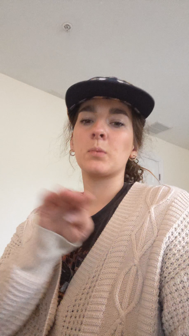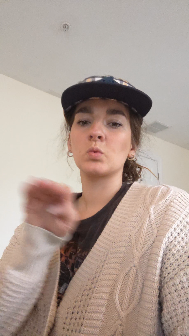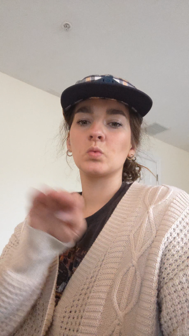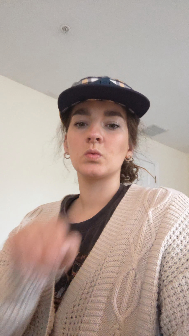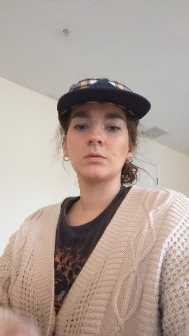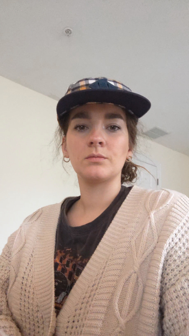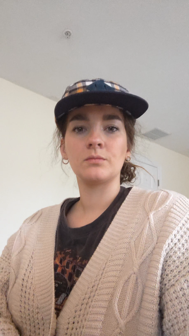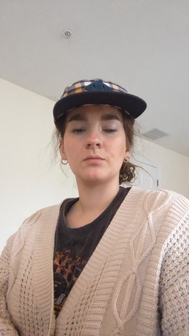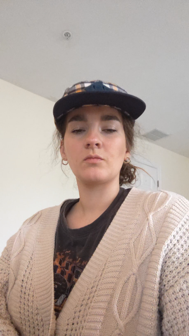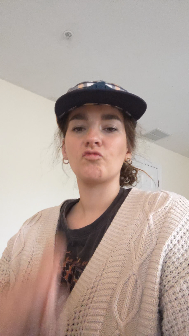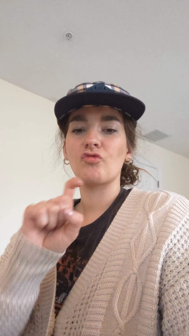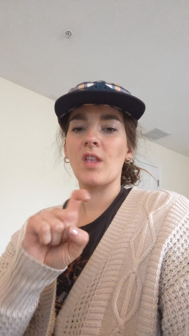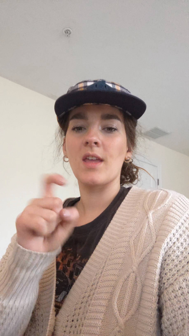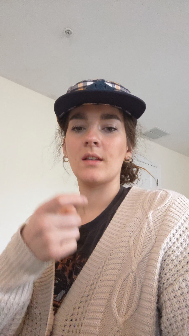friend